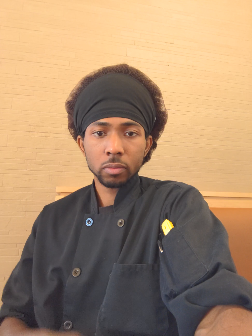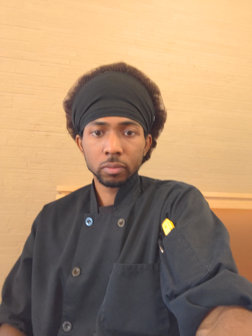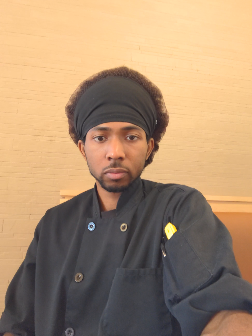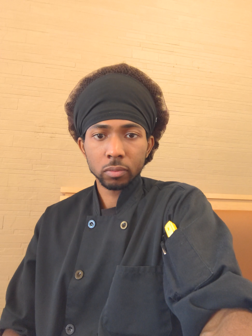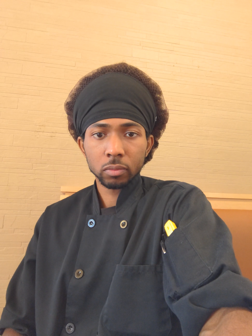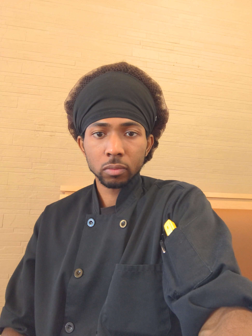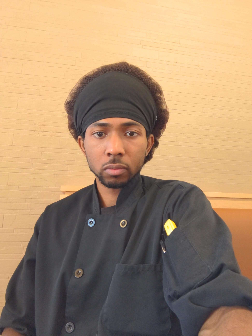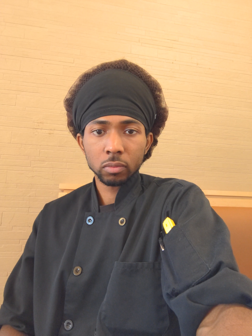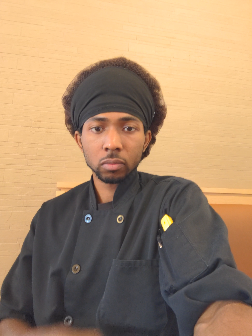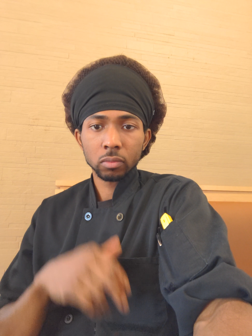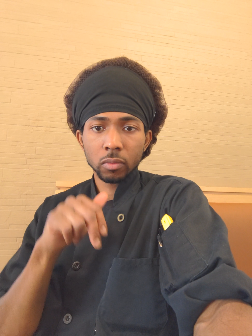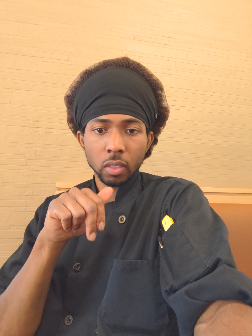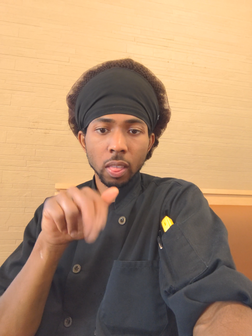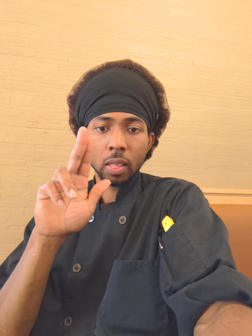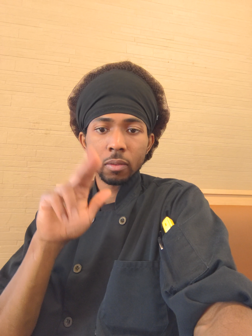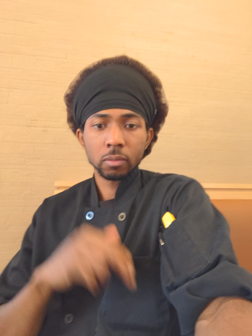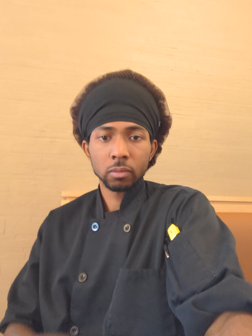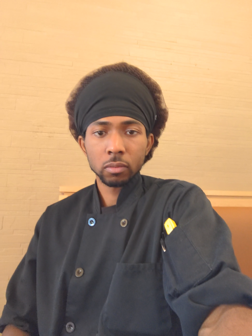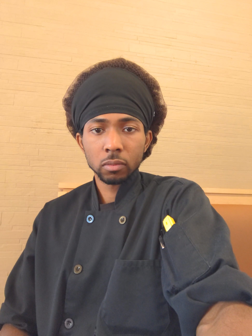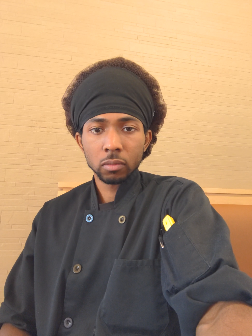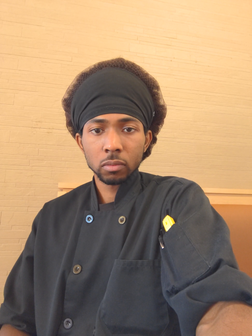lick